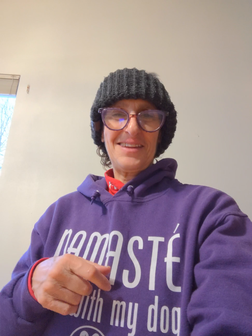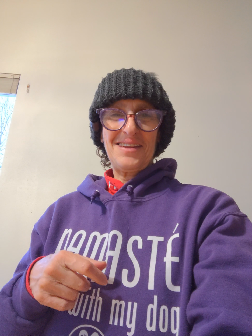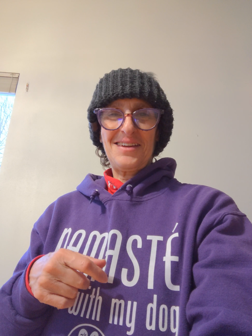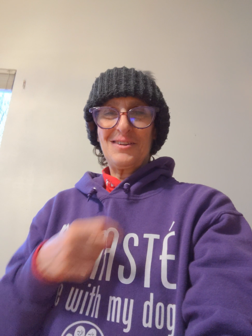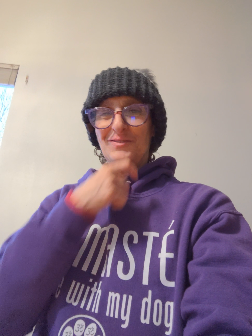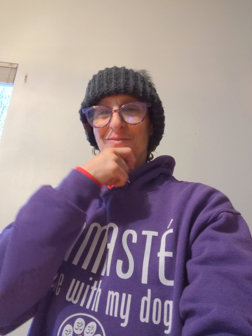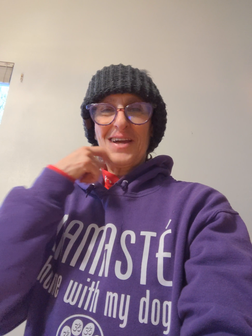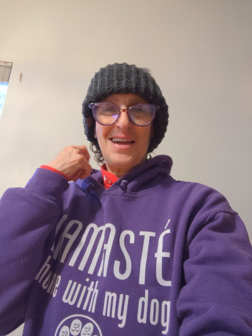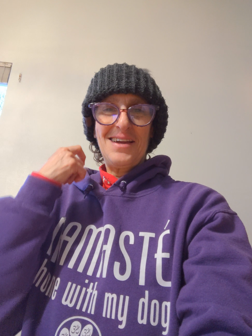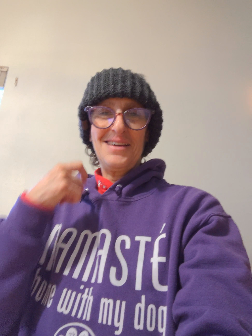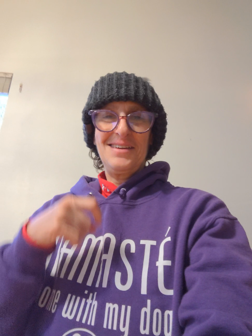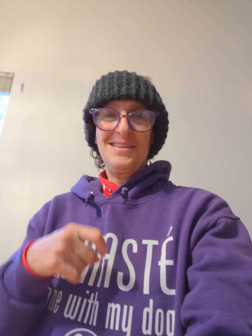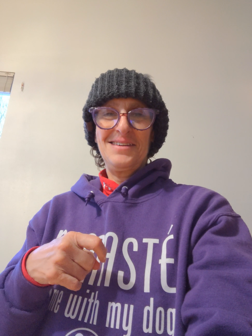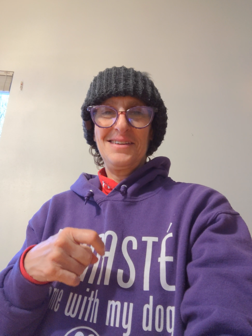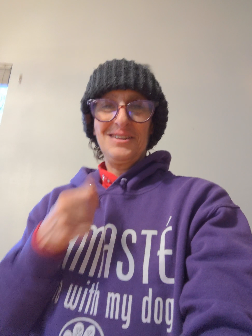dry